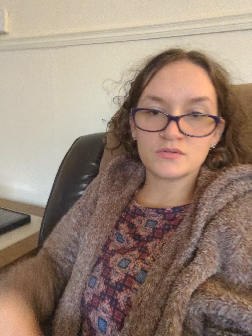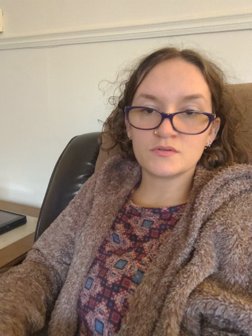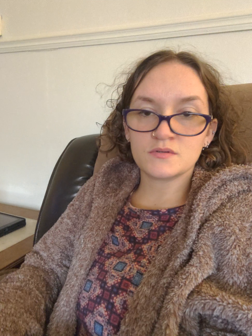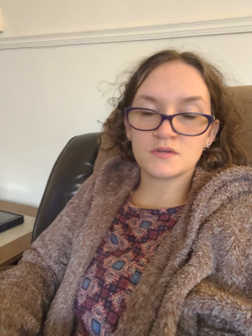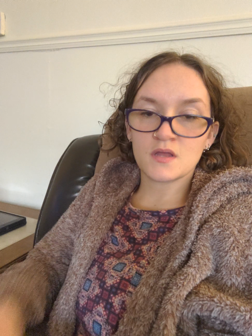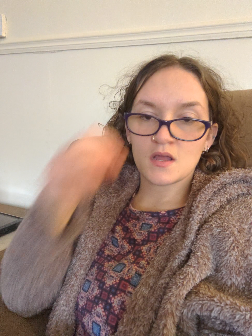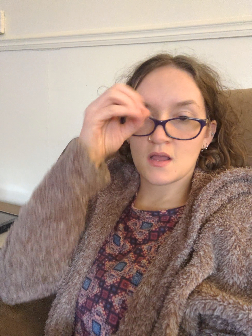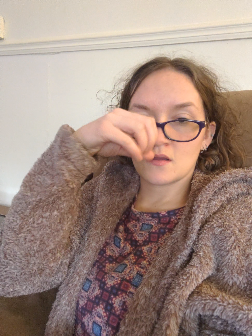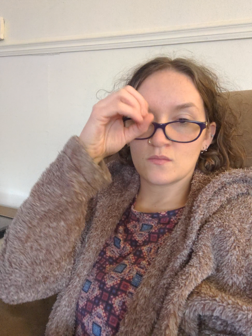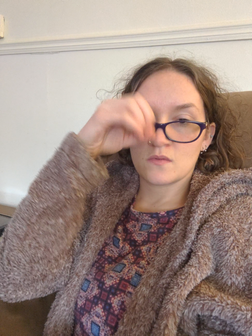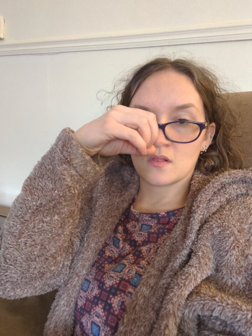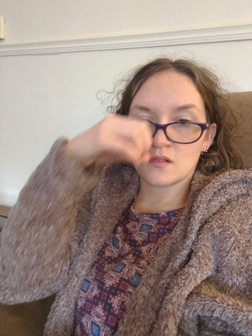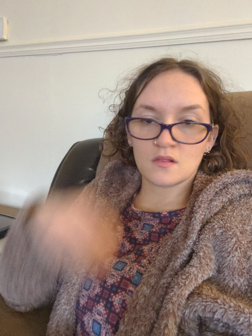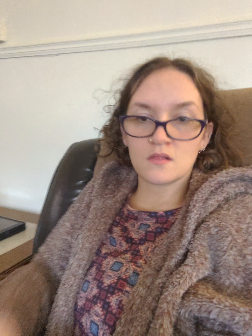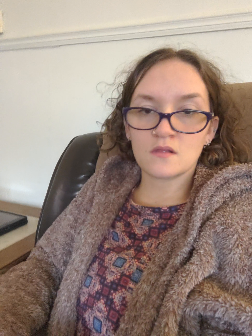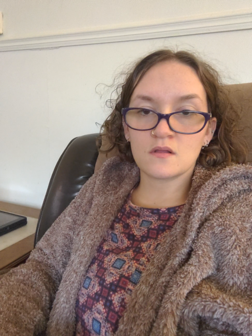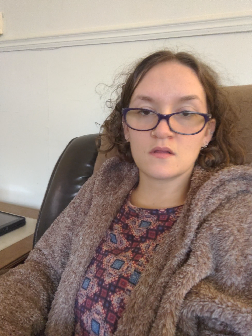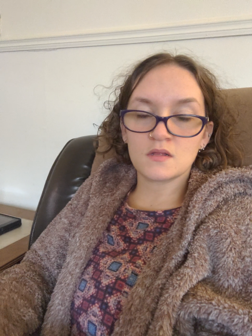owl